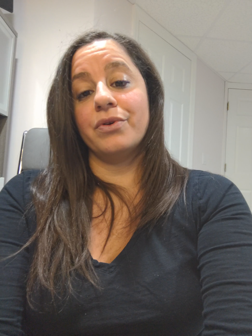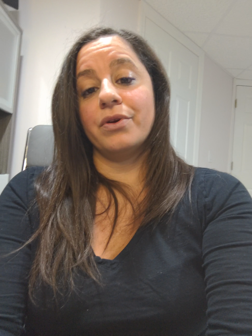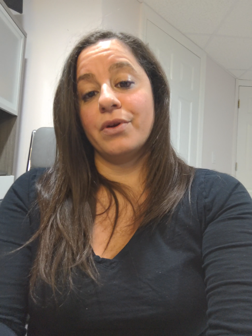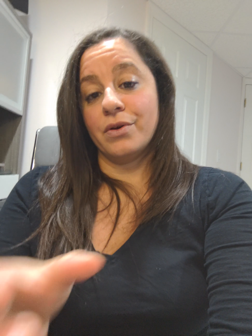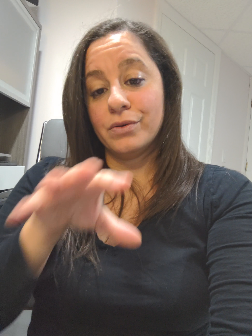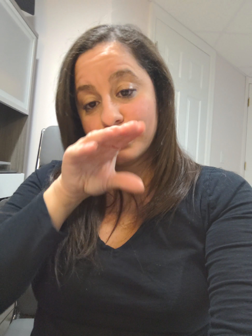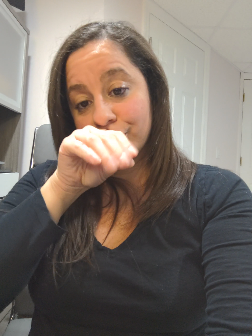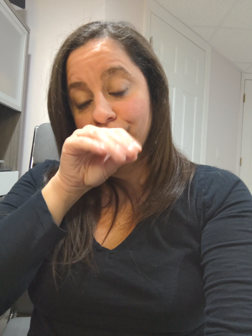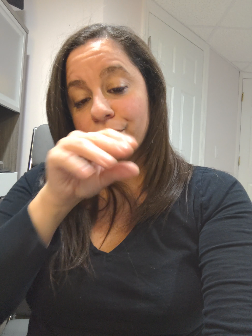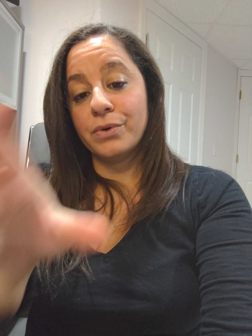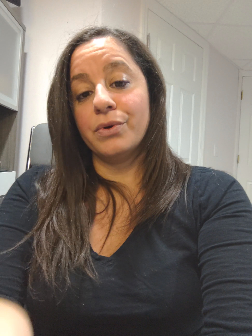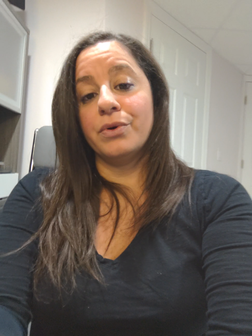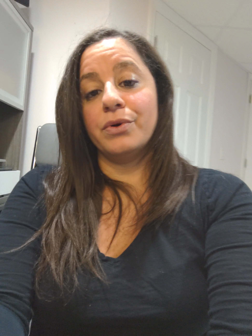goose